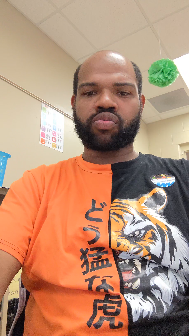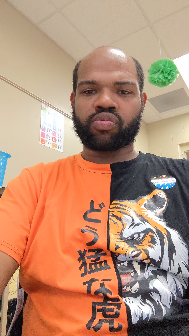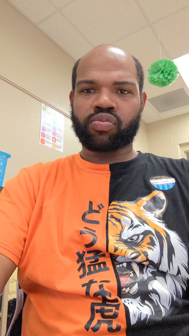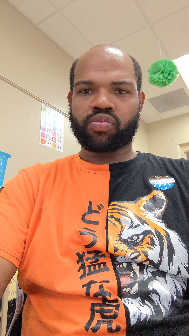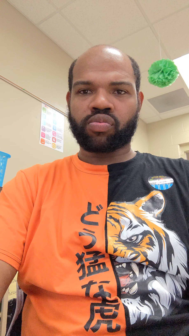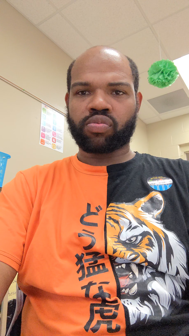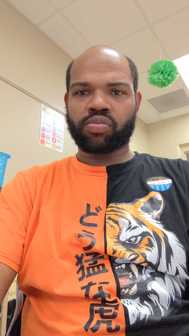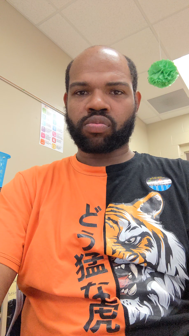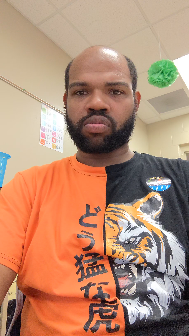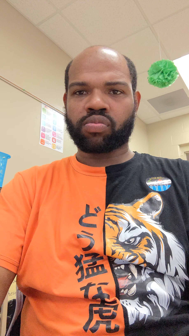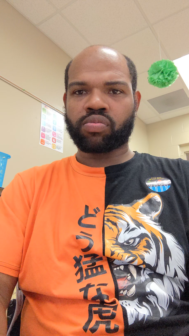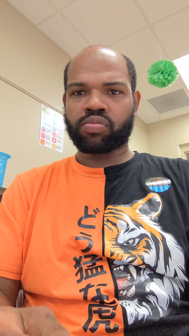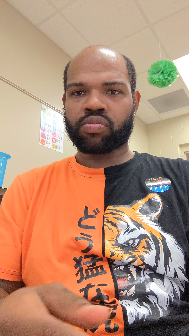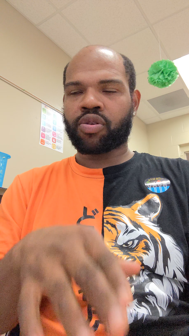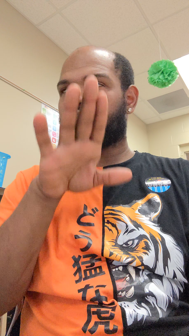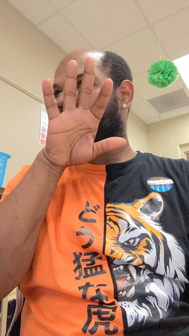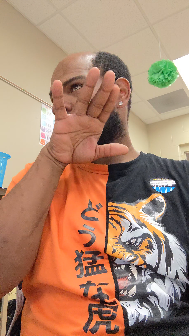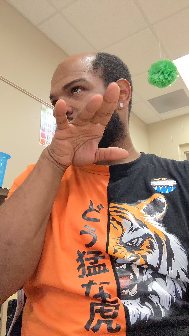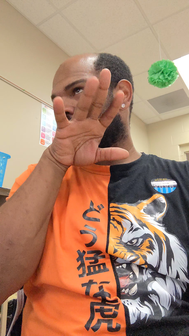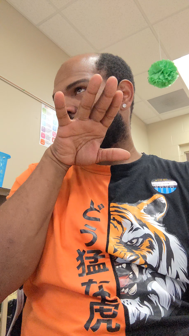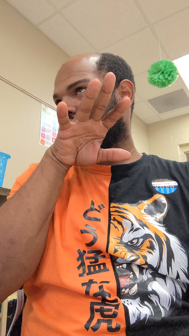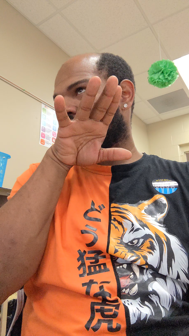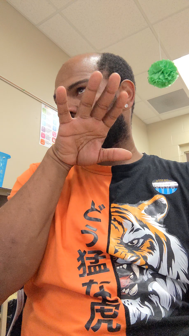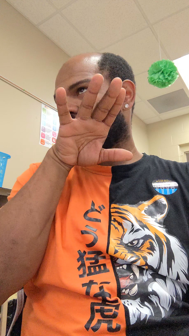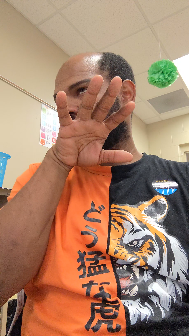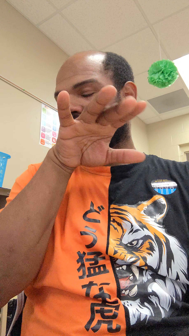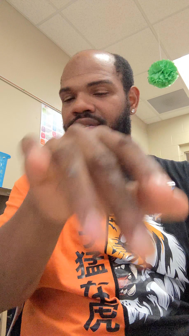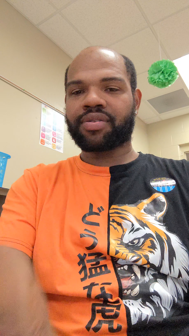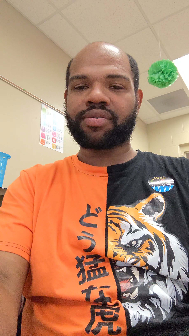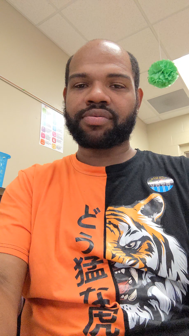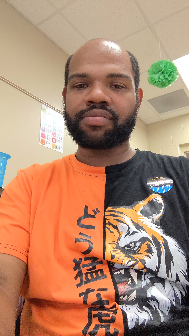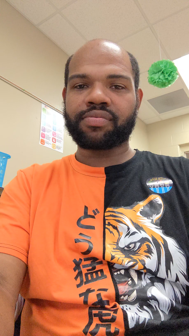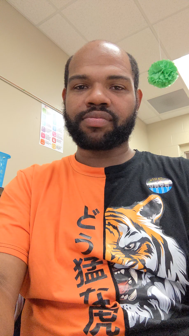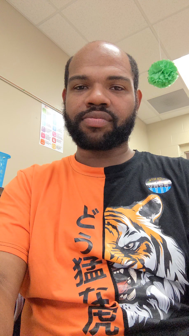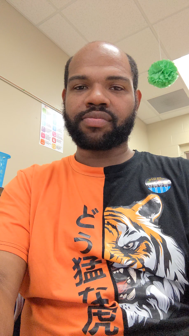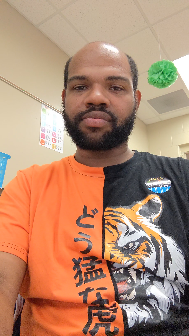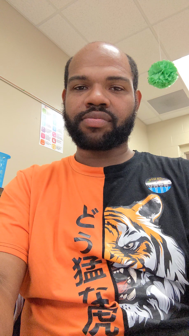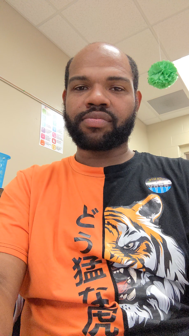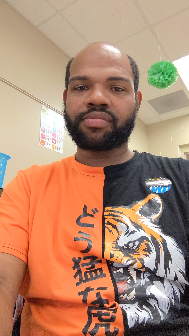naughty